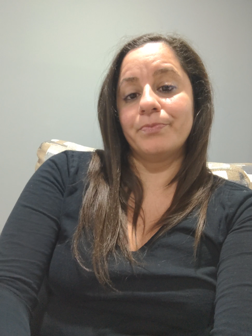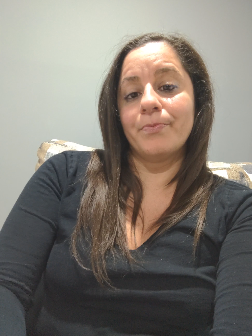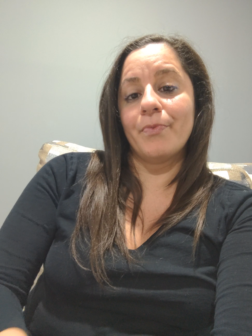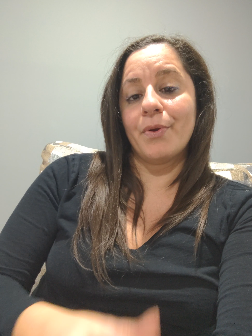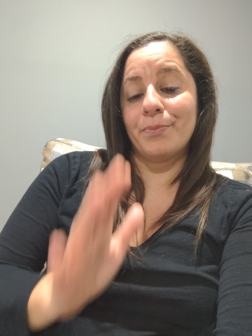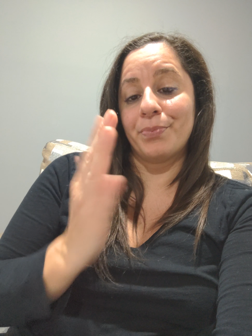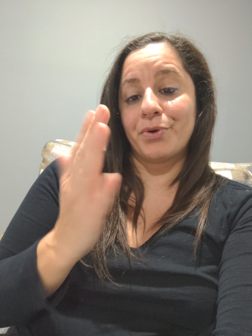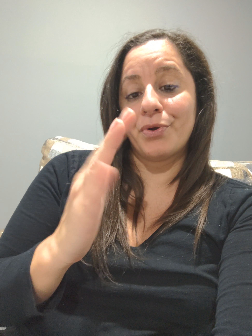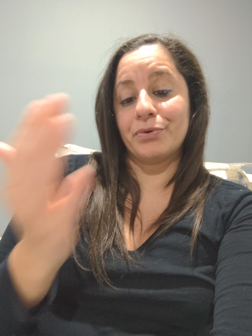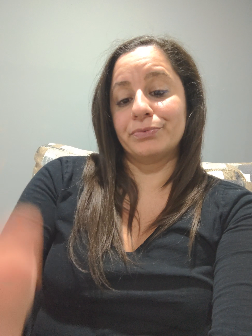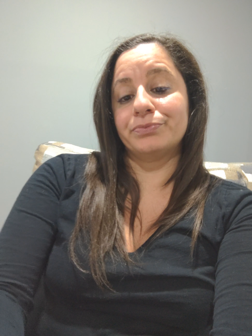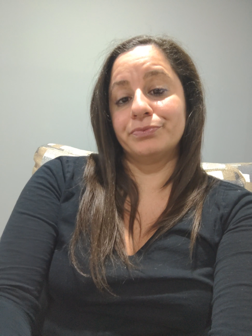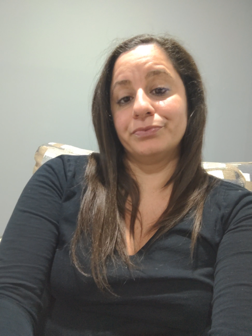book